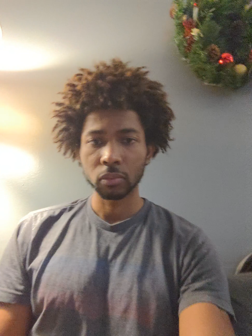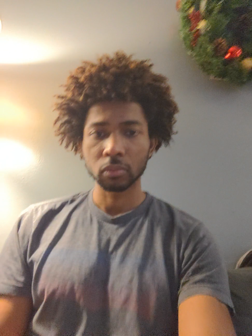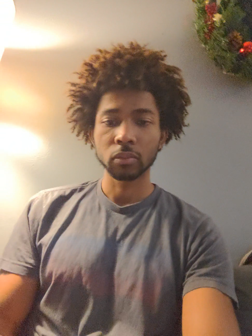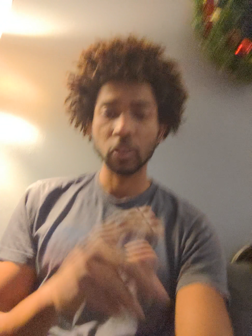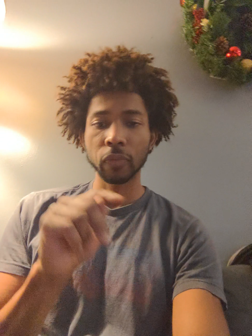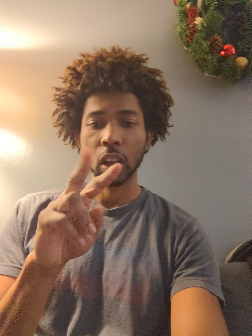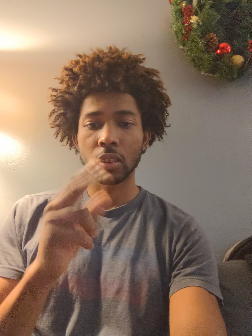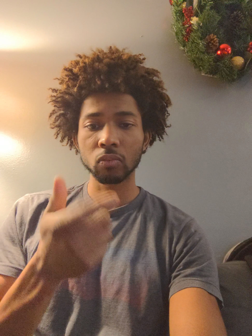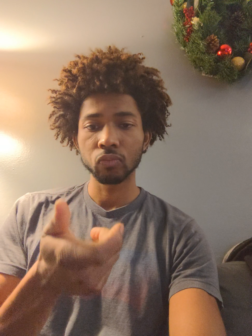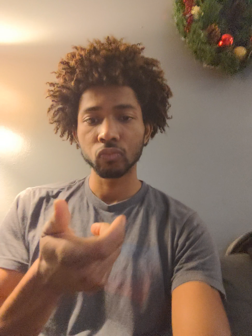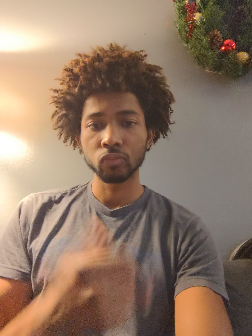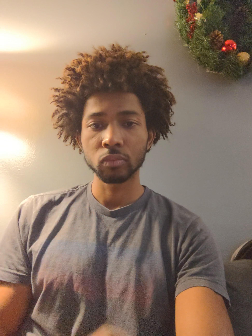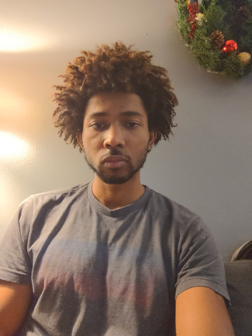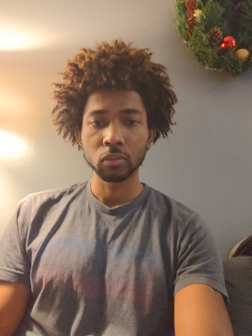TV